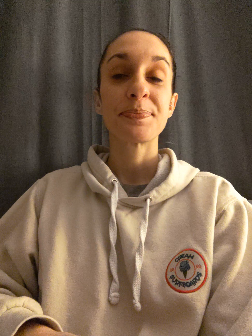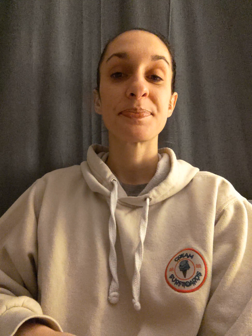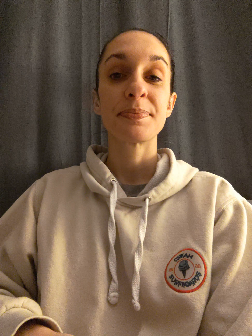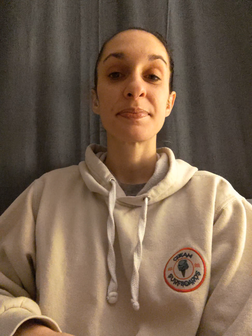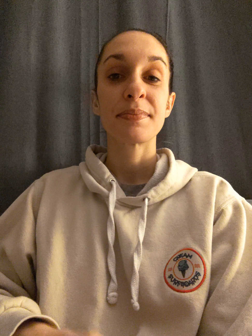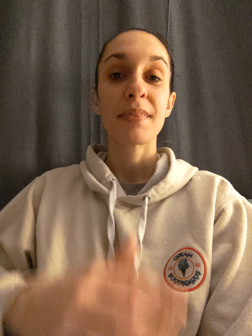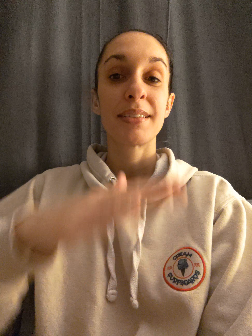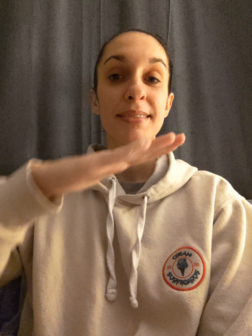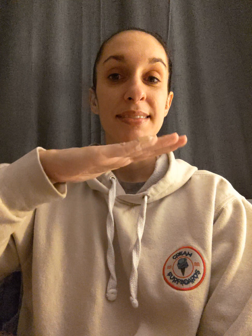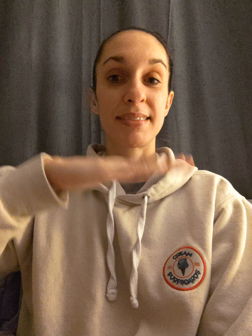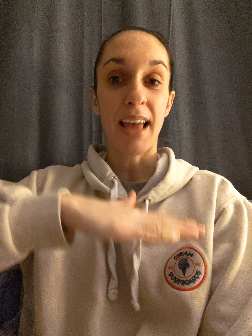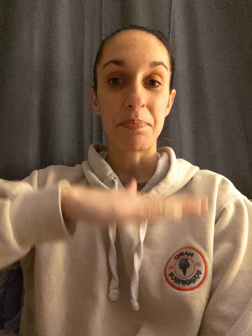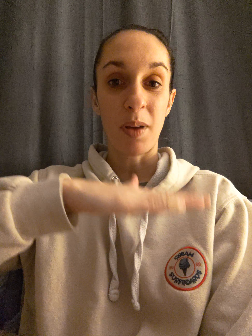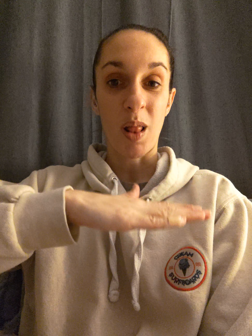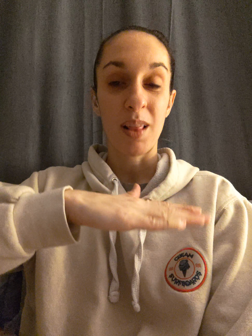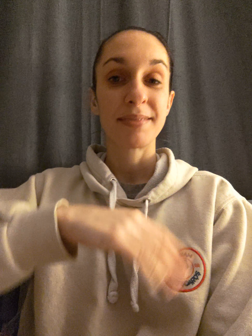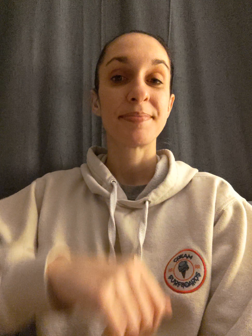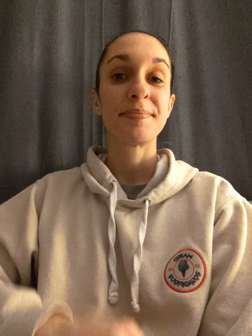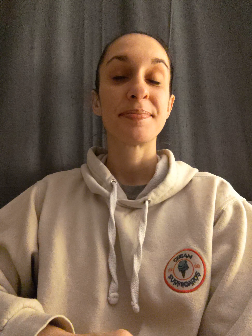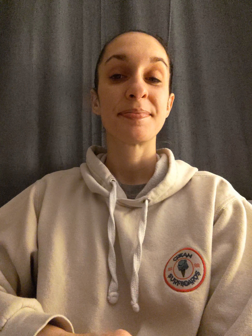table